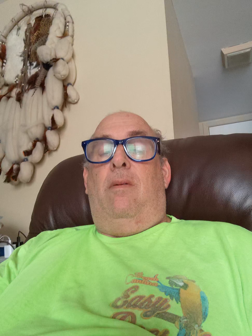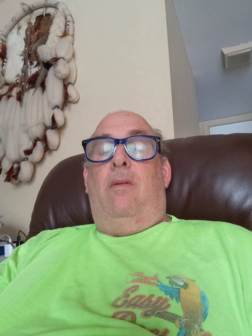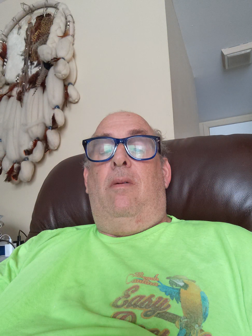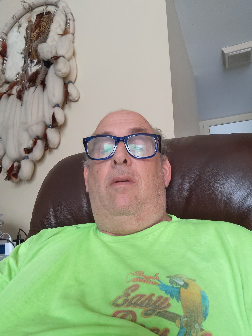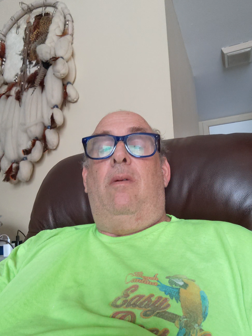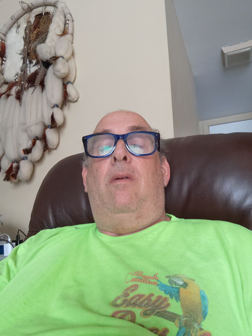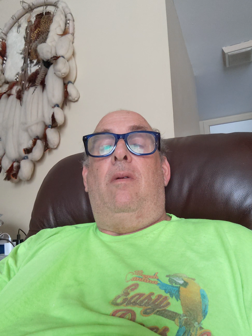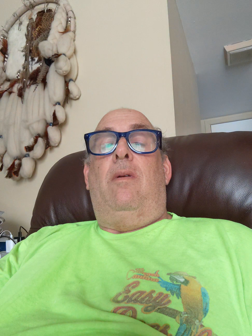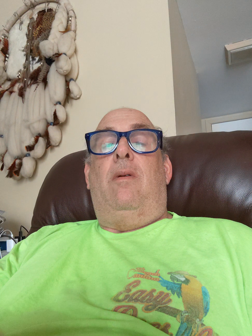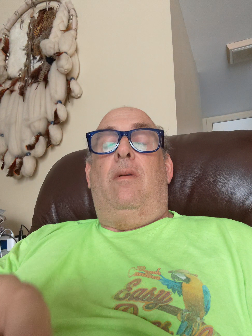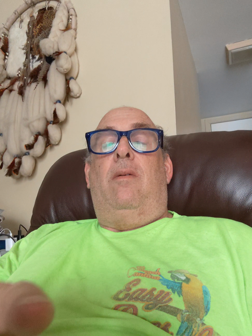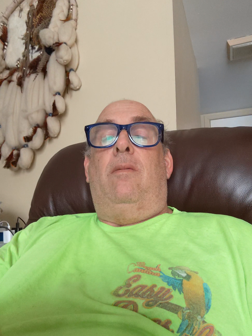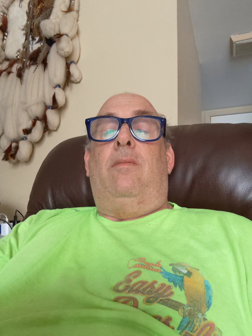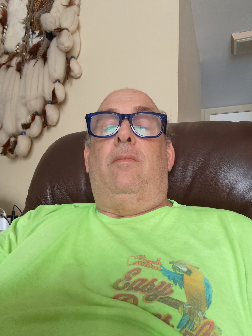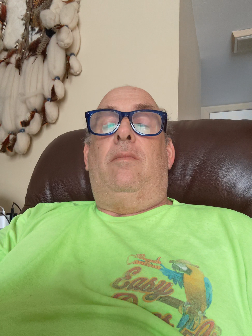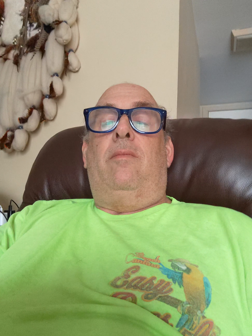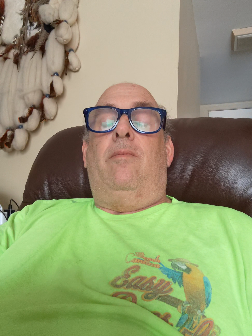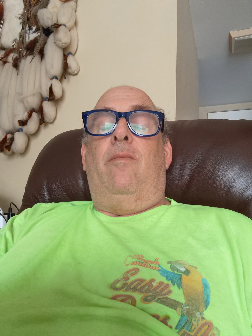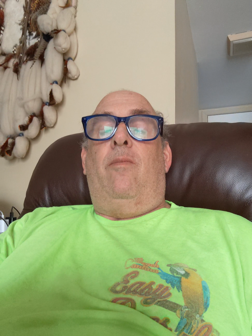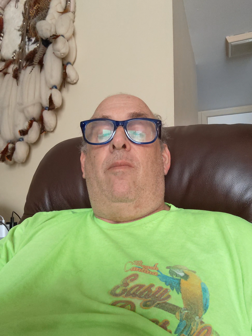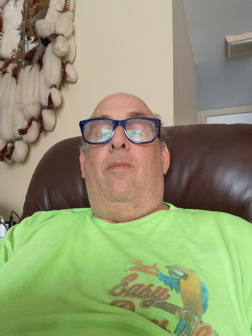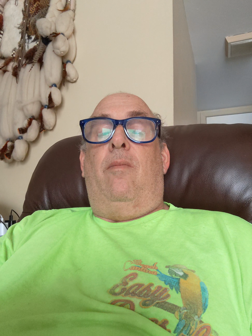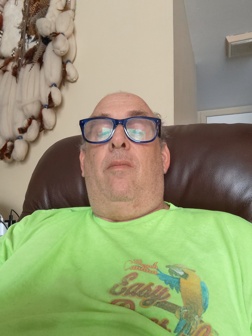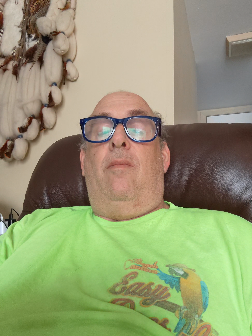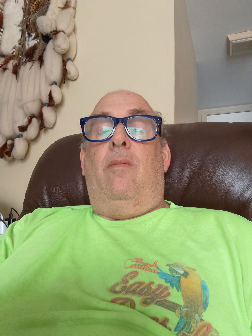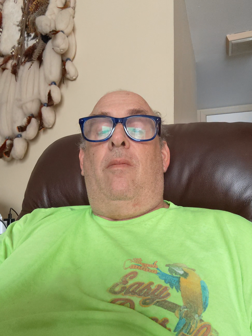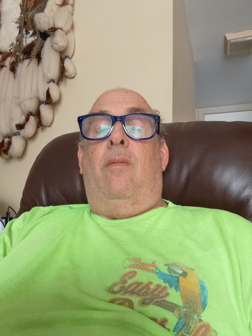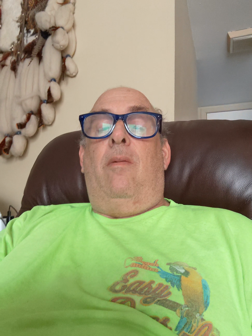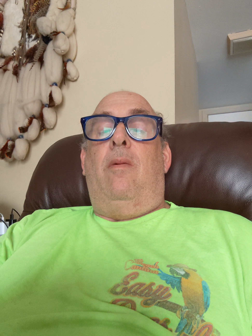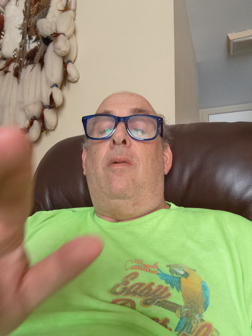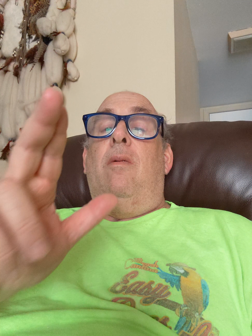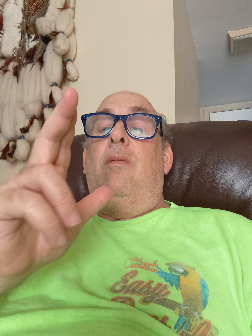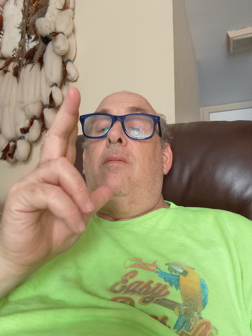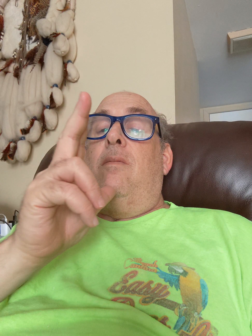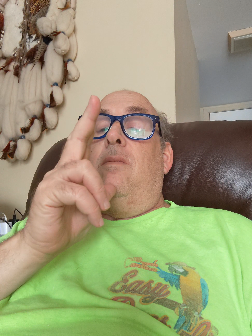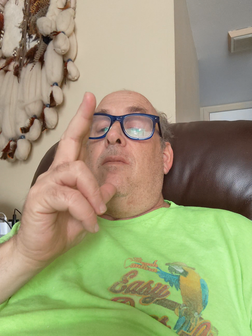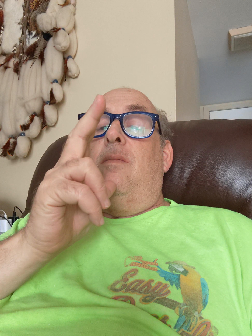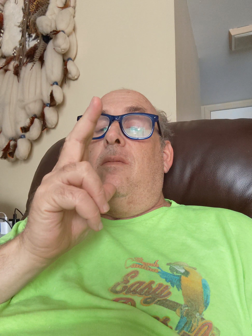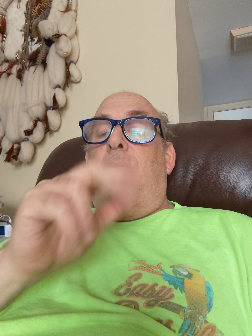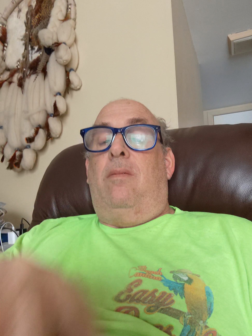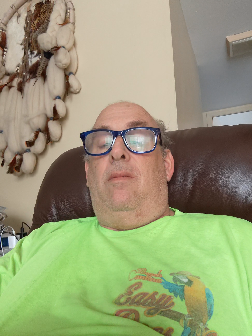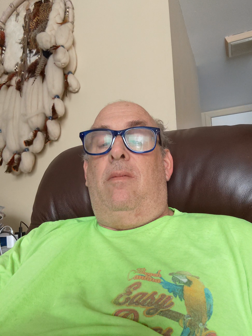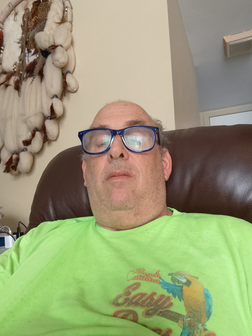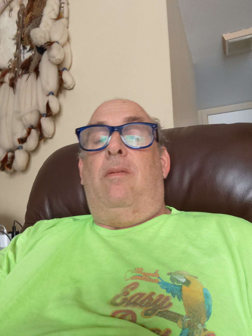hen